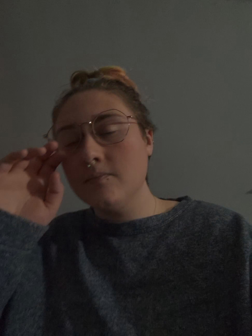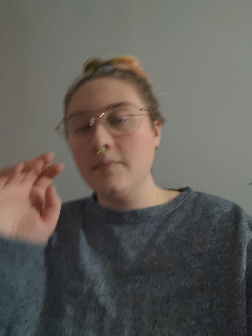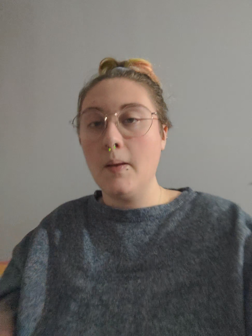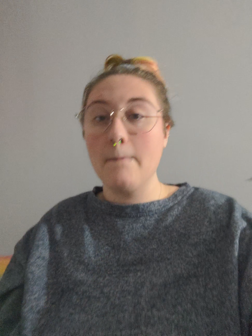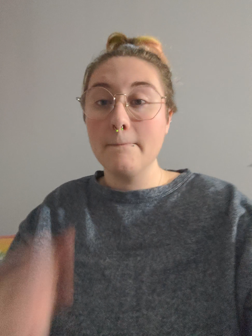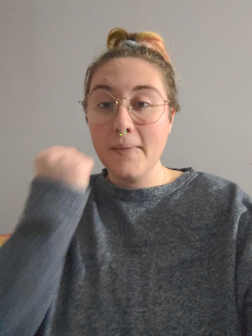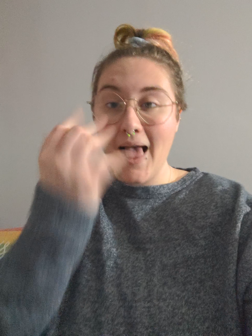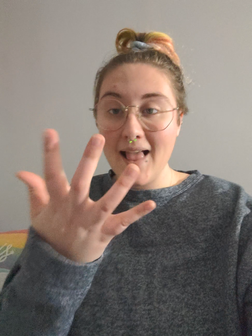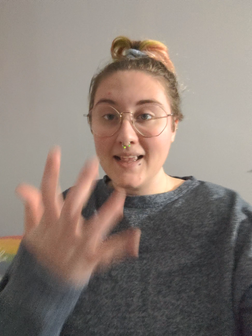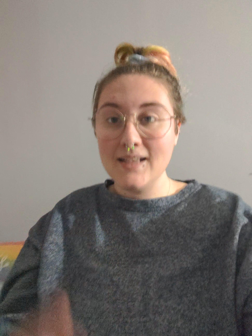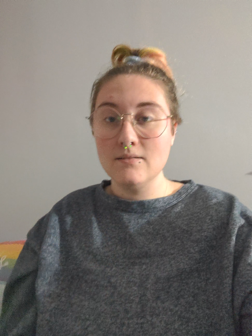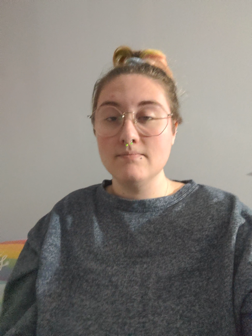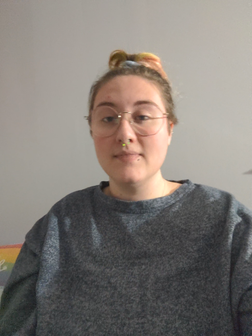many